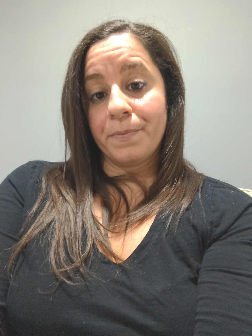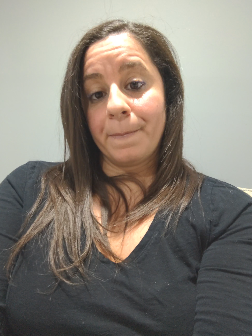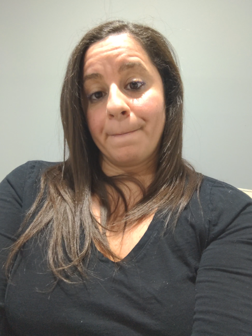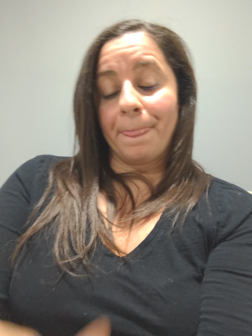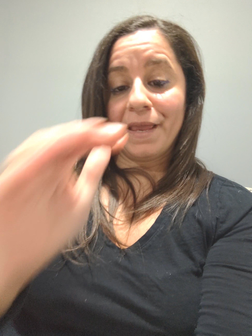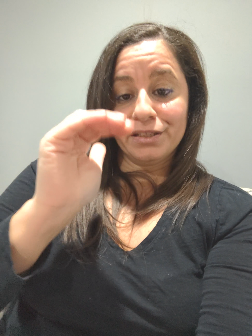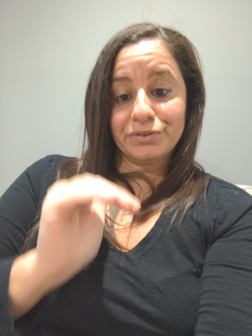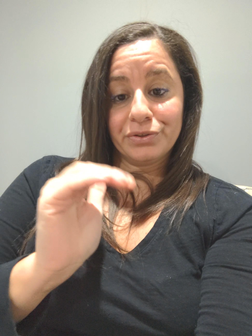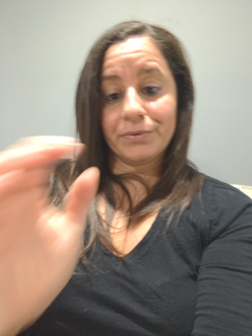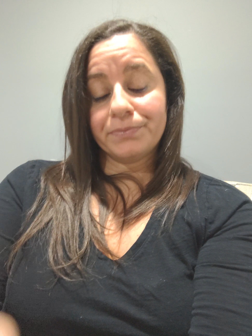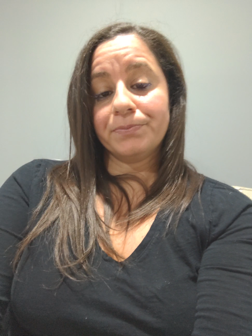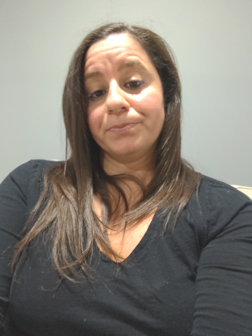child